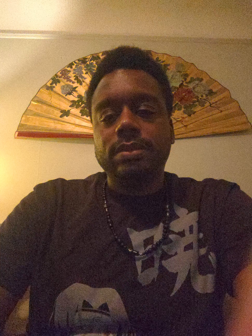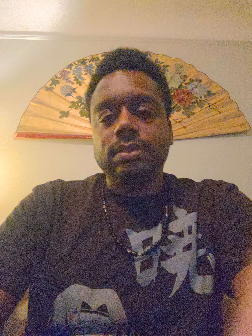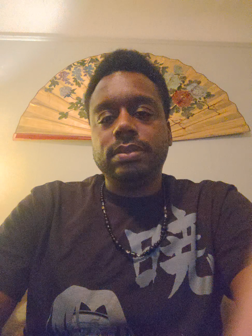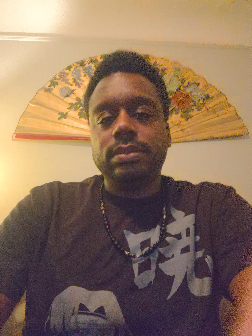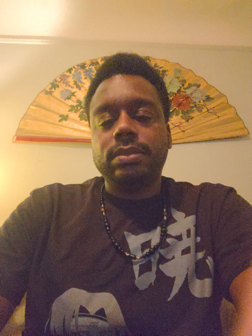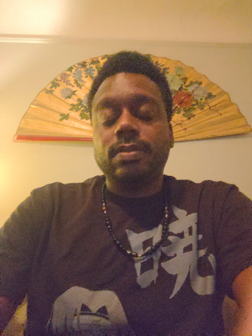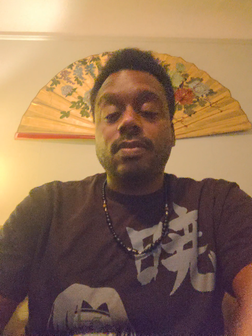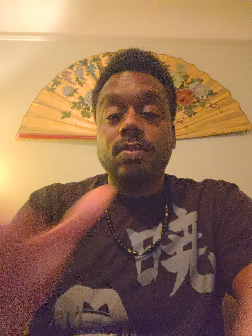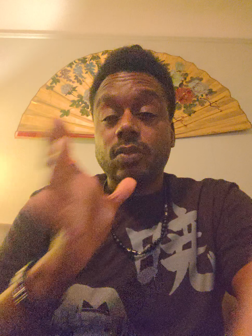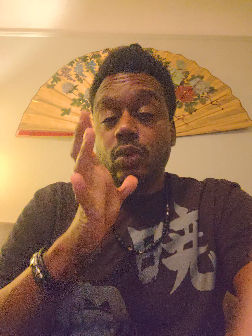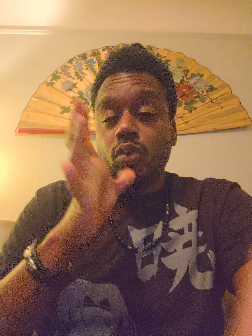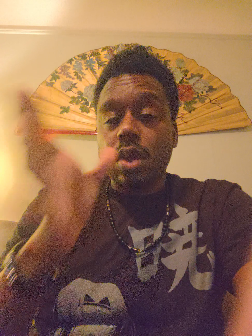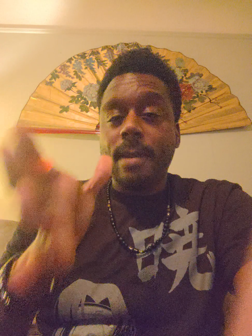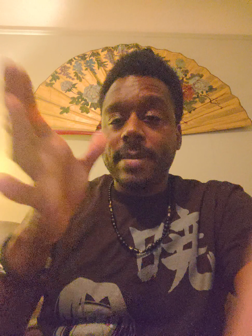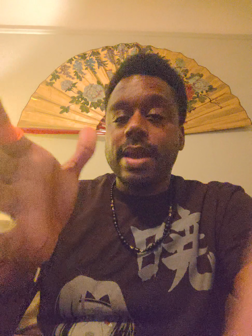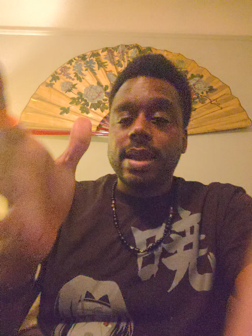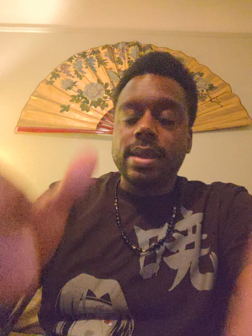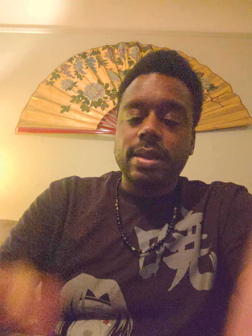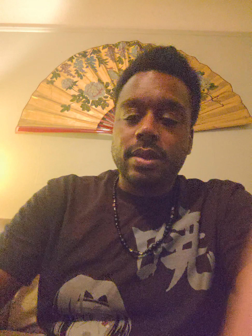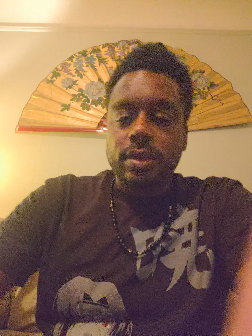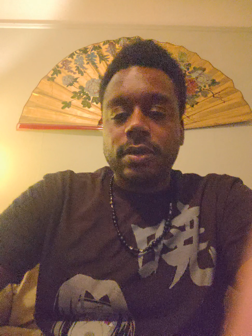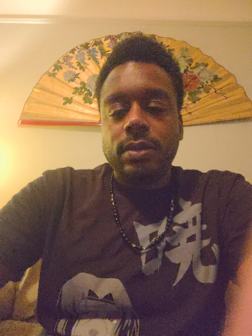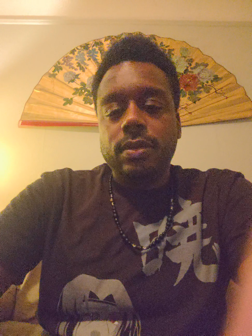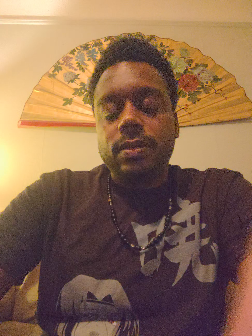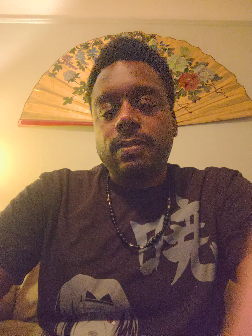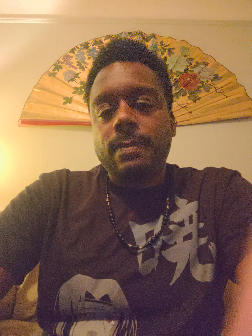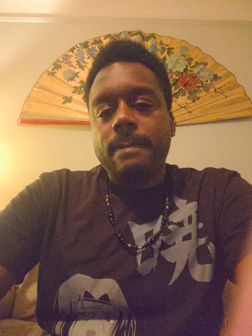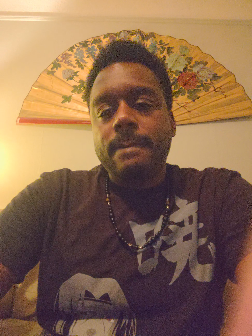grandma